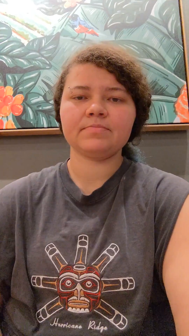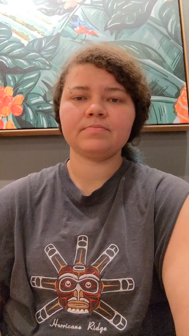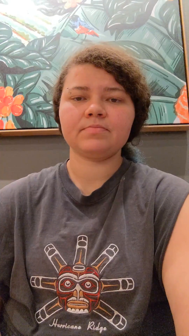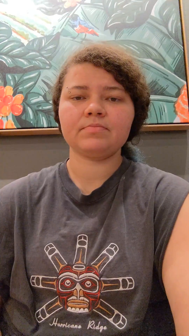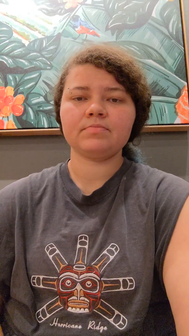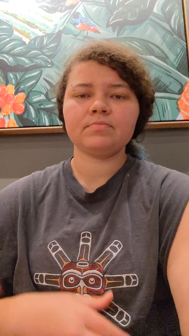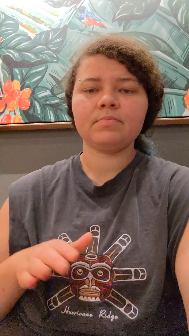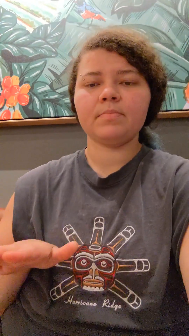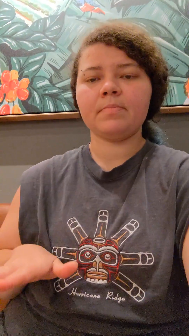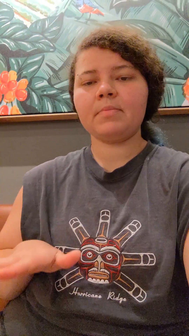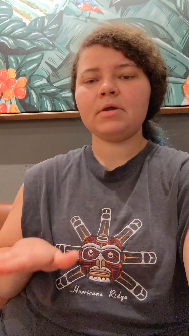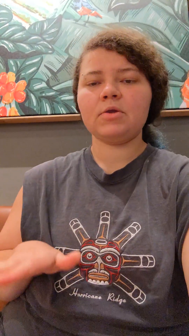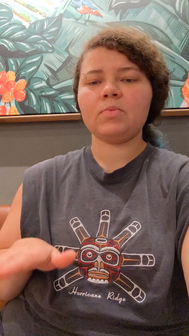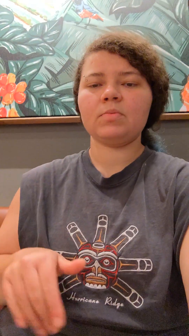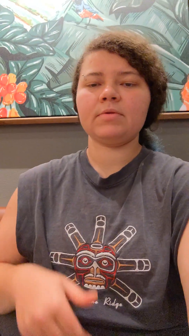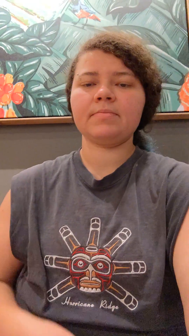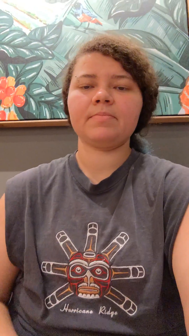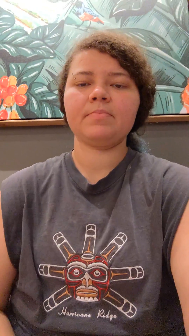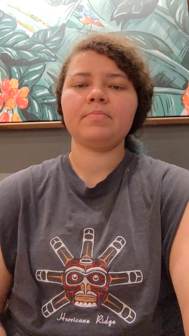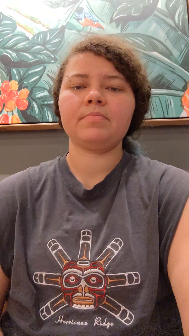penguin